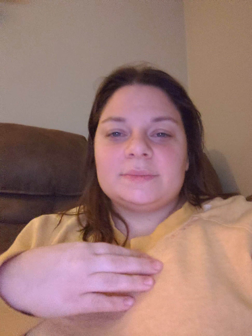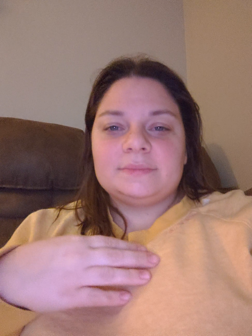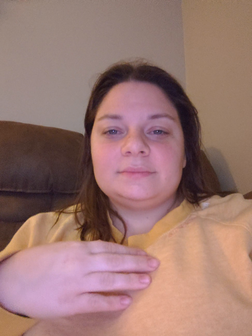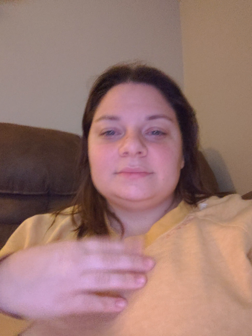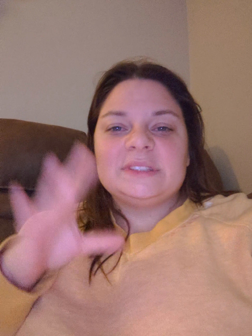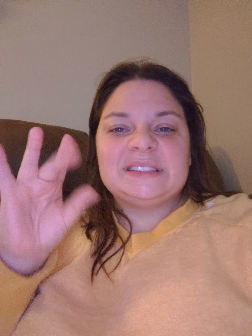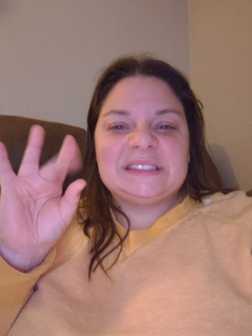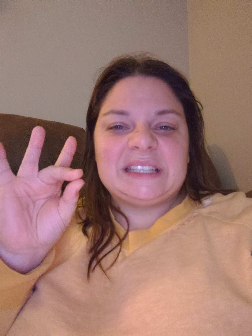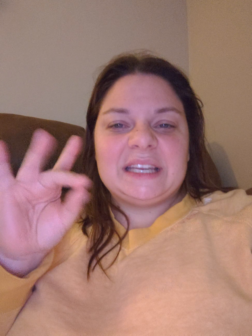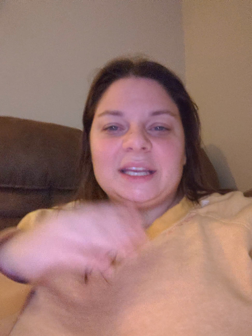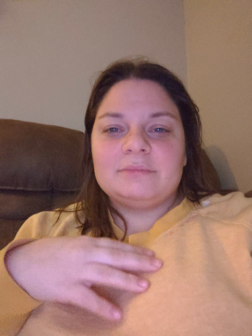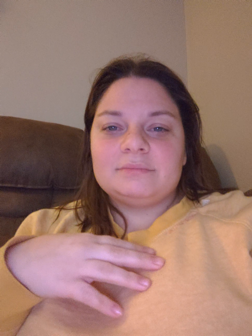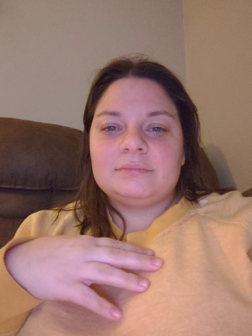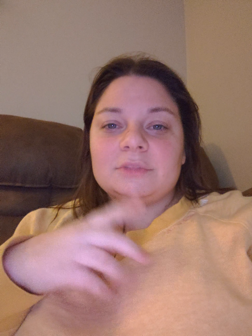sticky